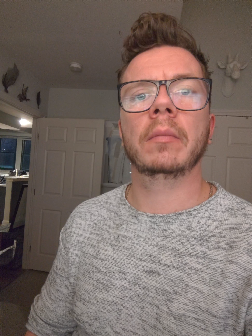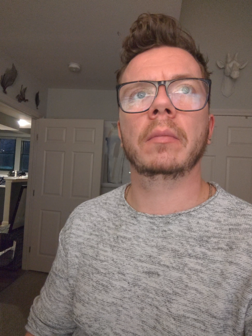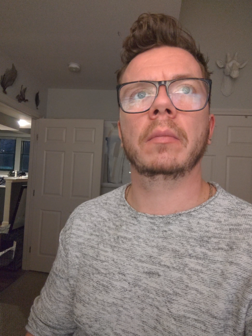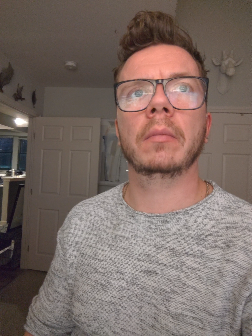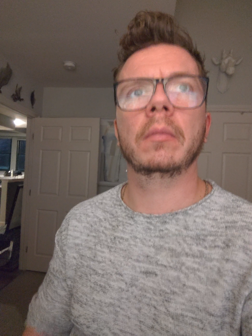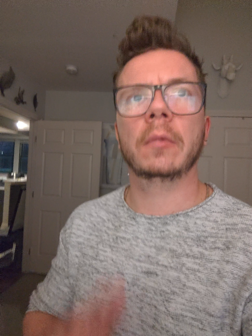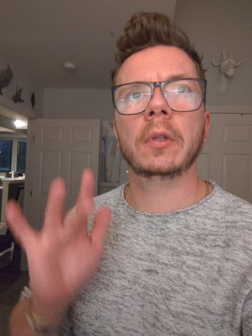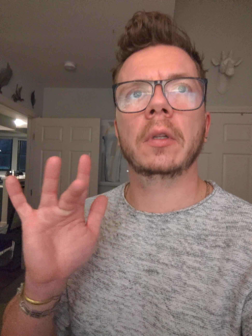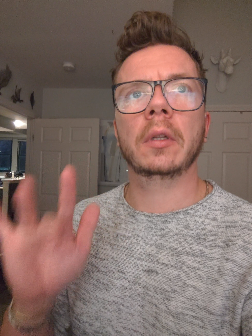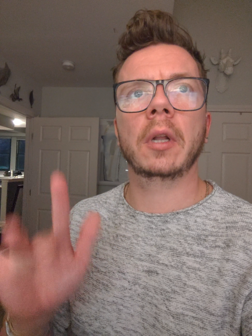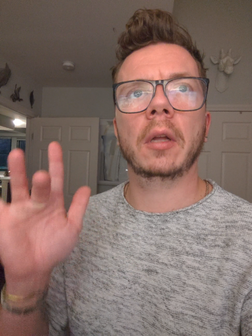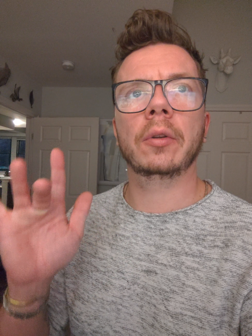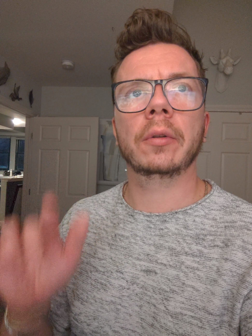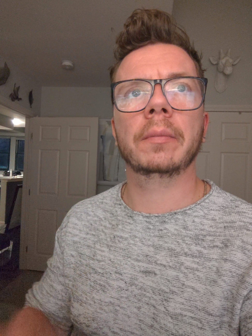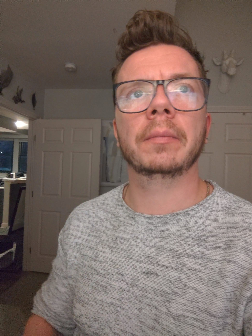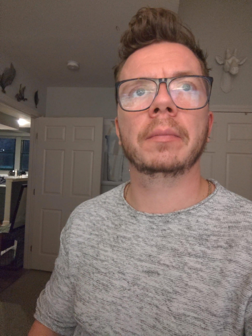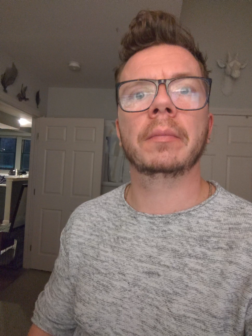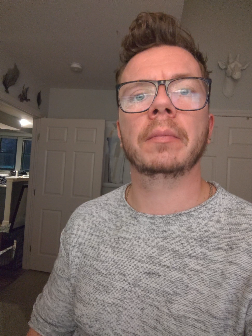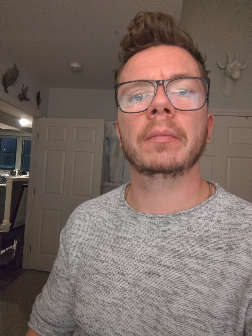touch